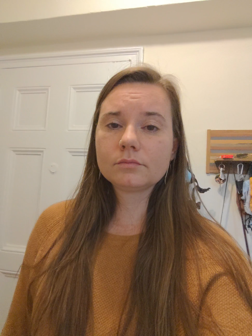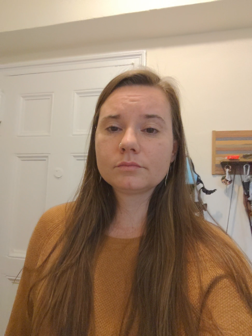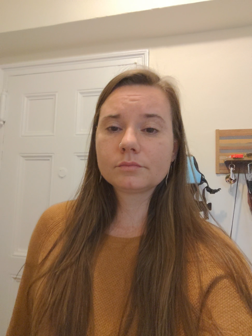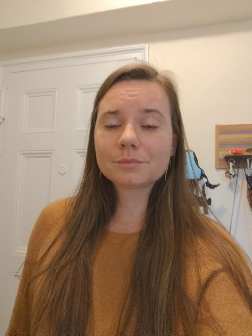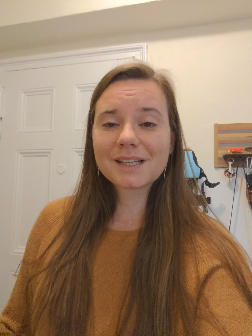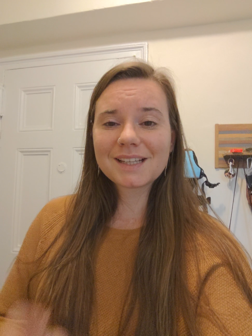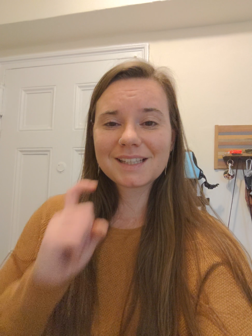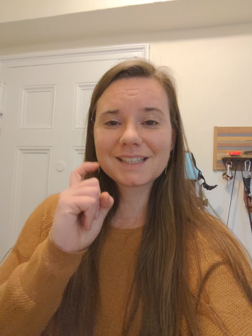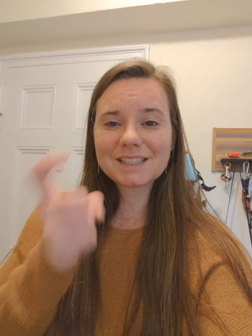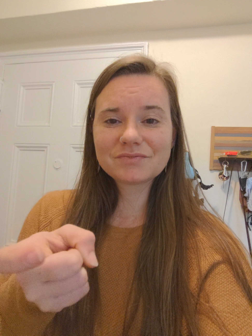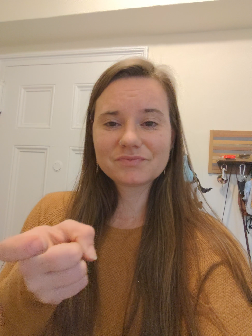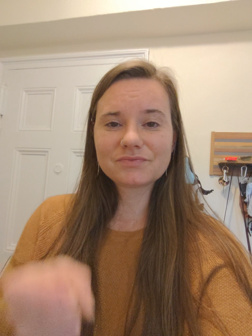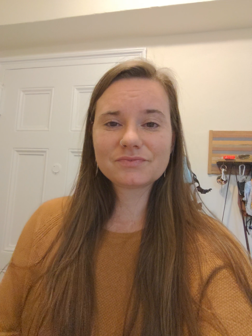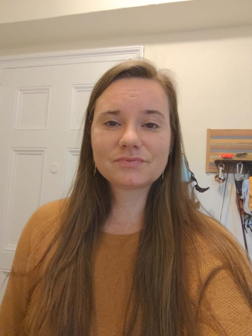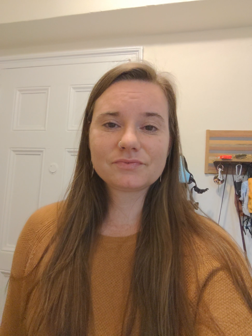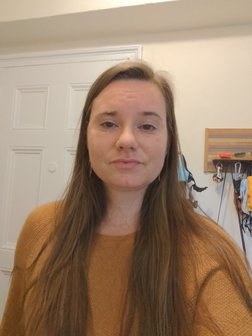gift